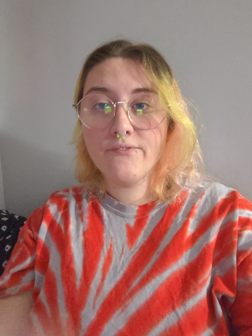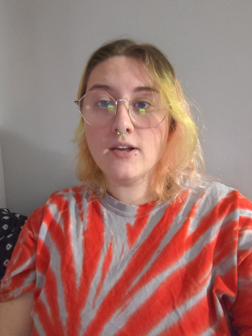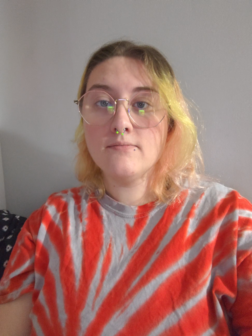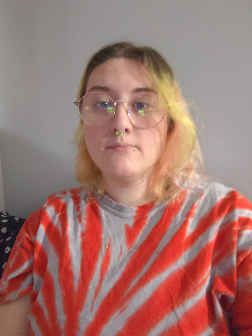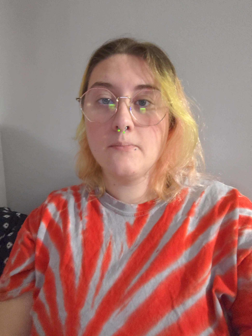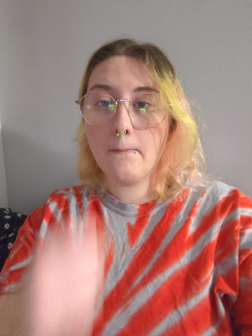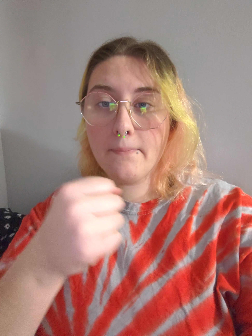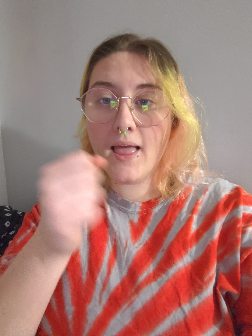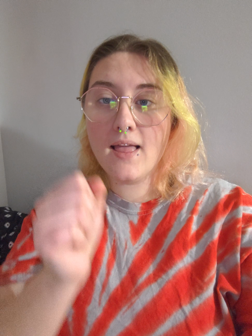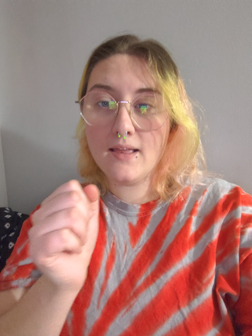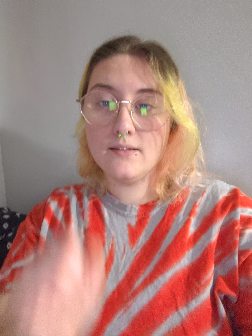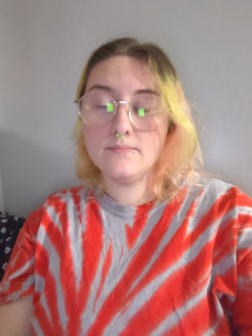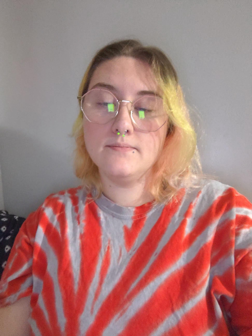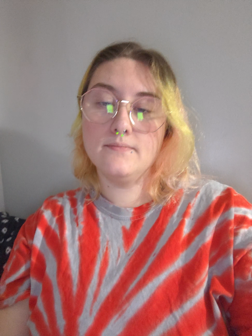make